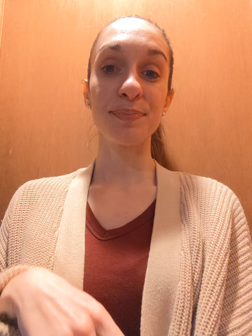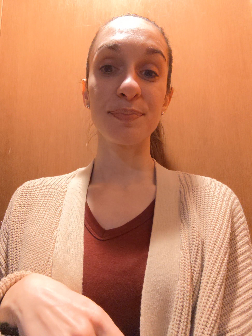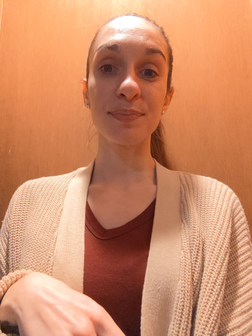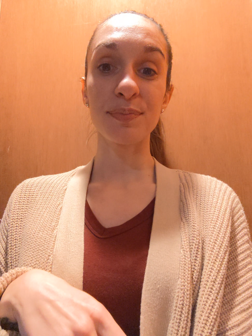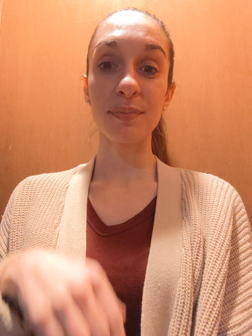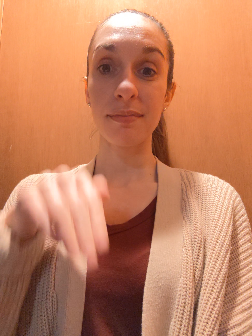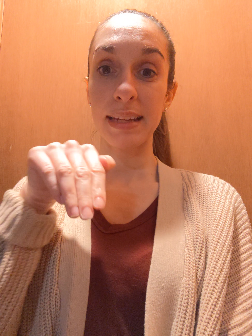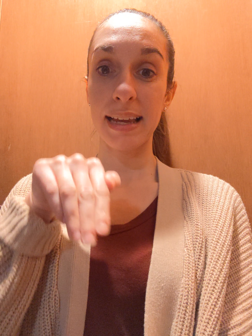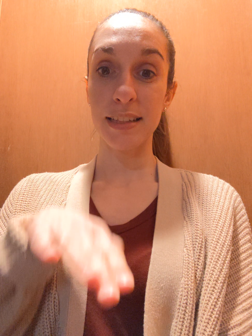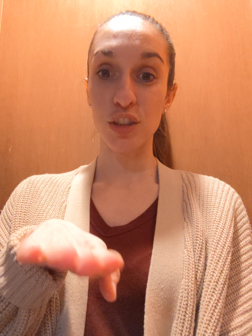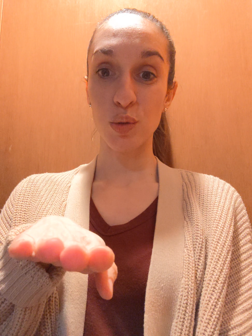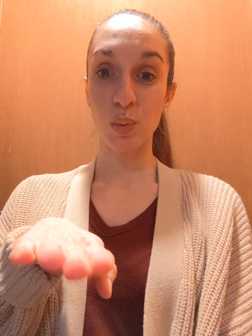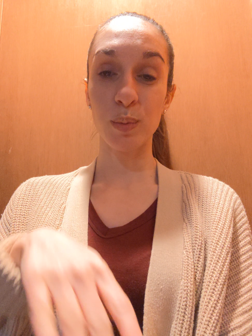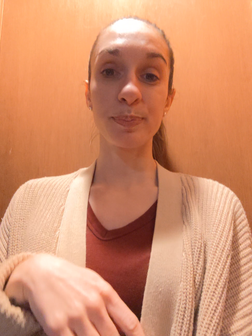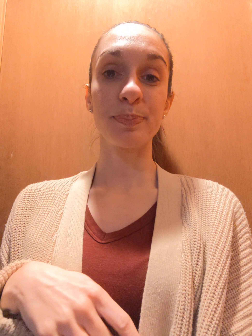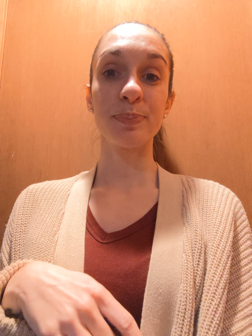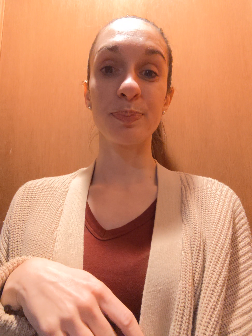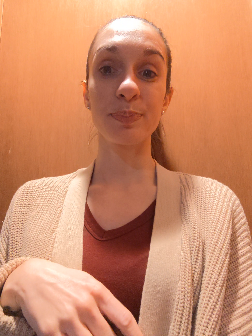into